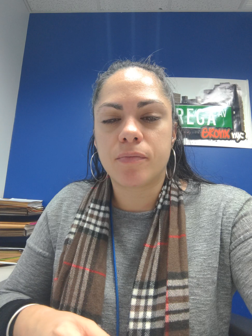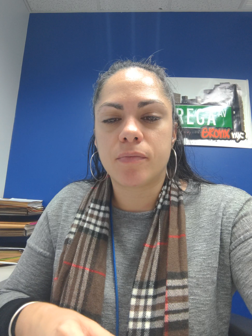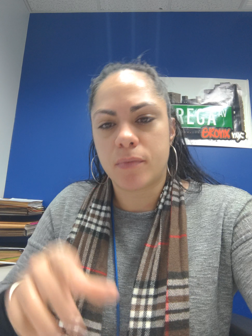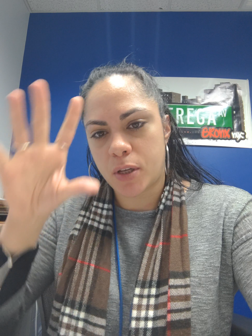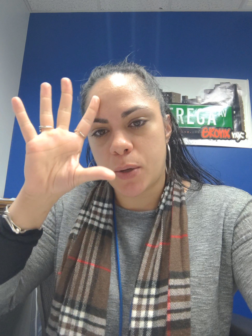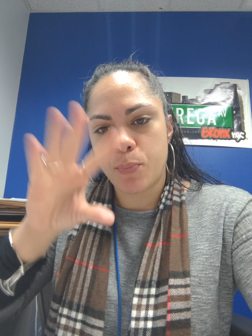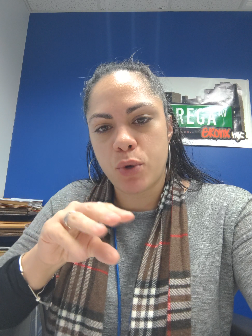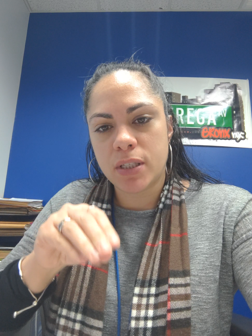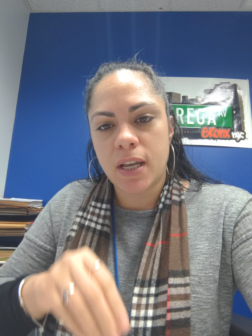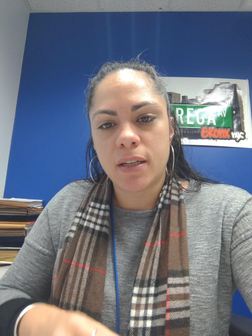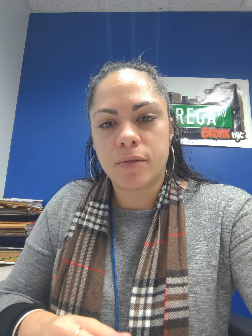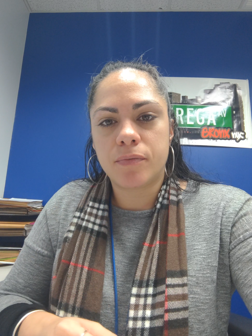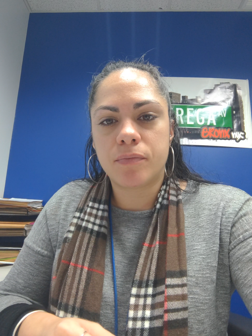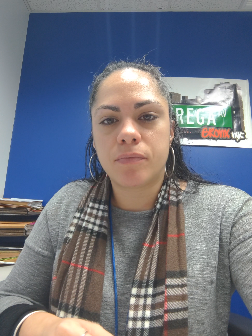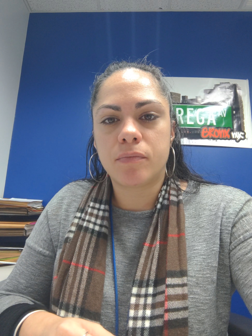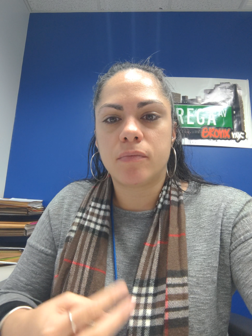pretend